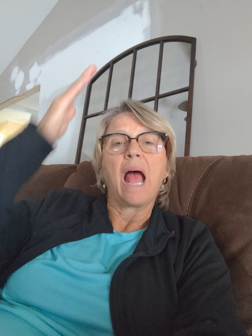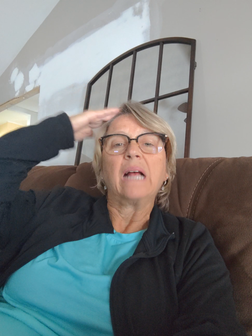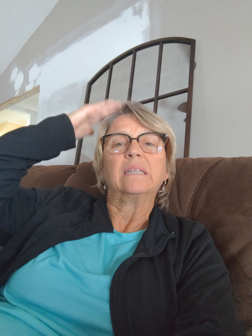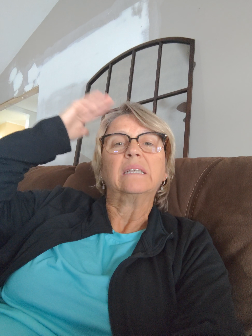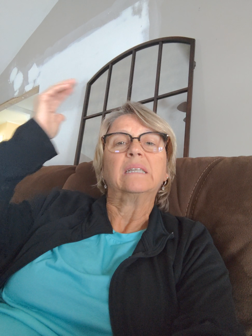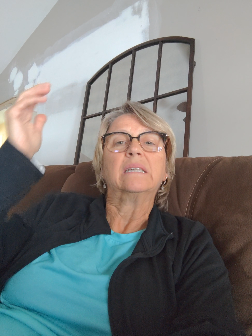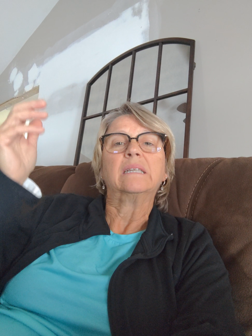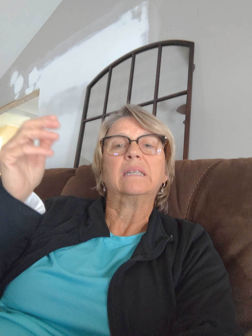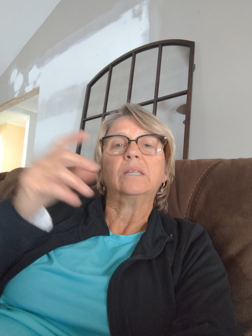hat